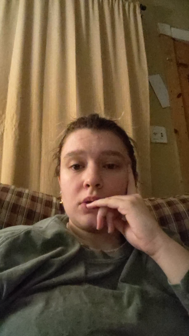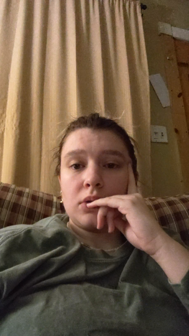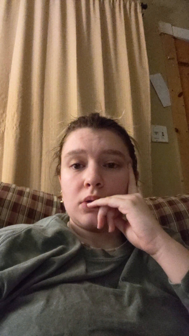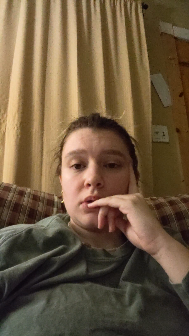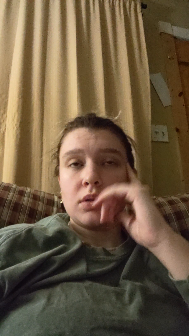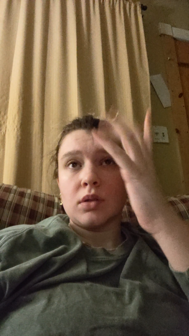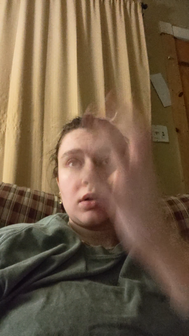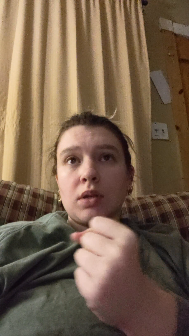get